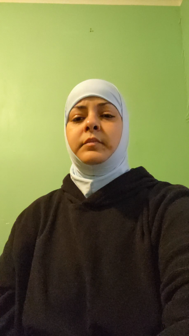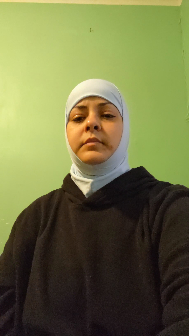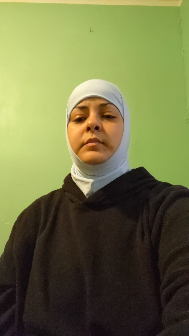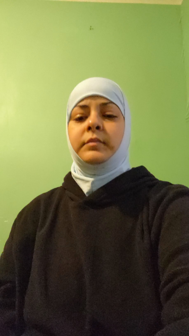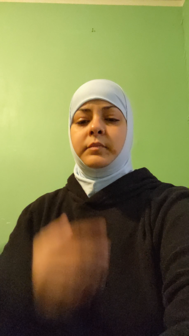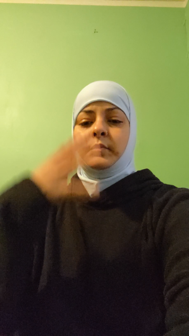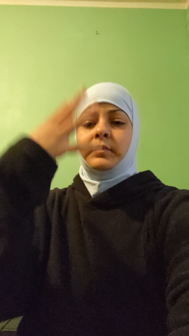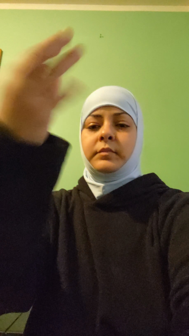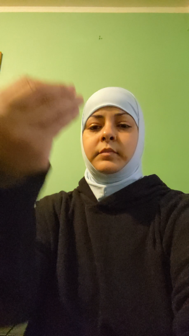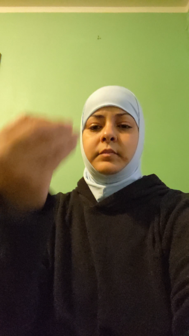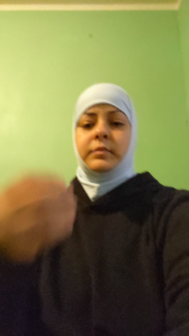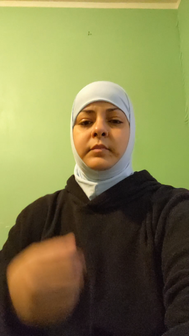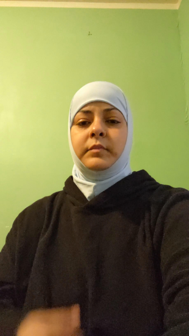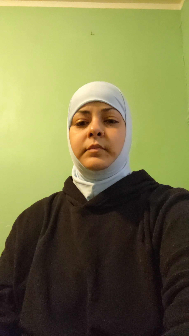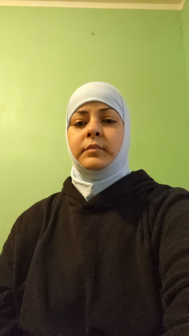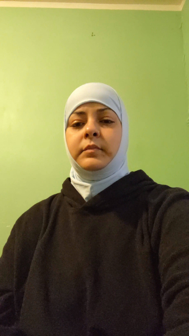going to